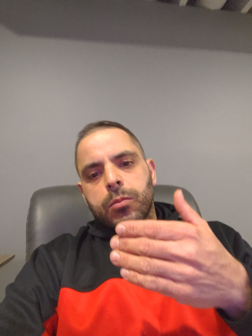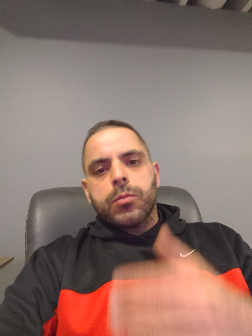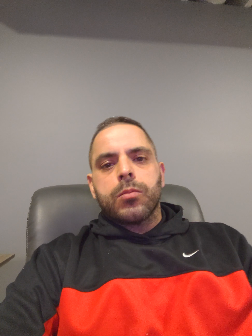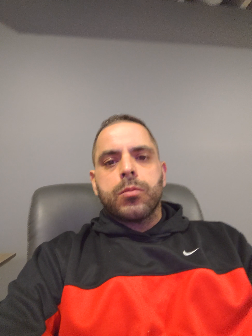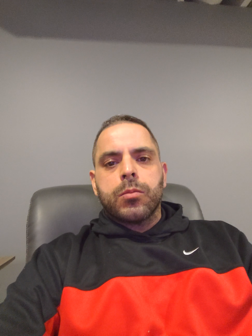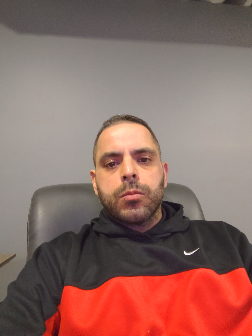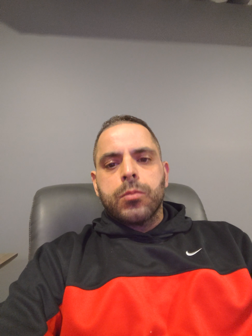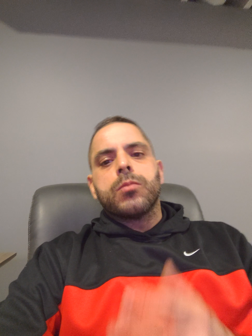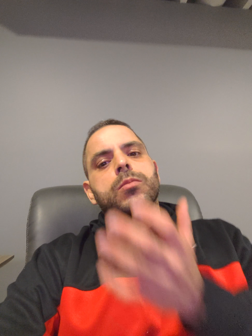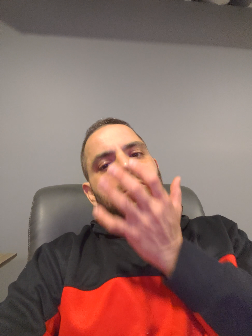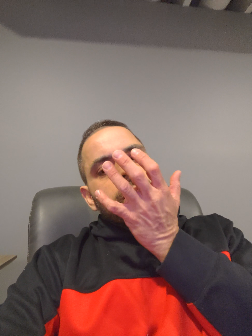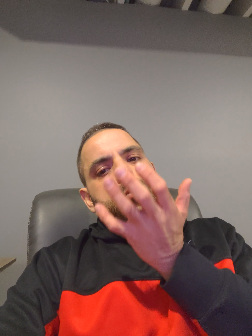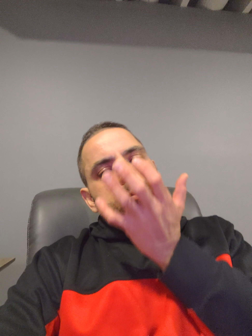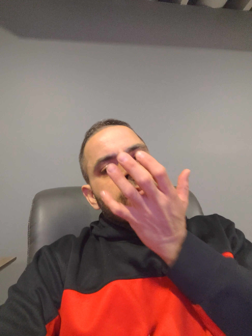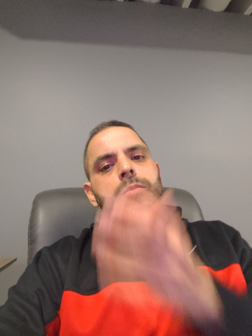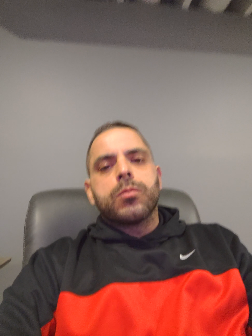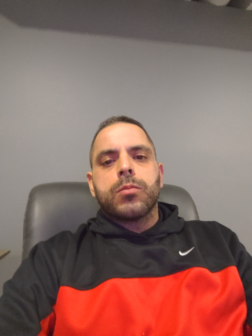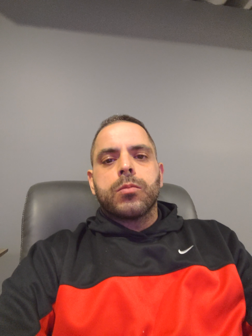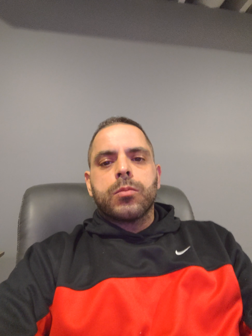grass